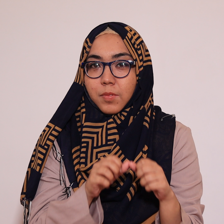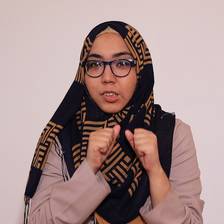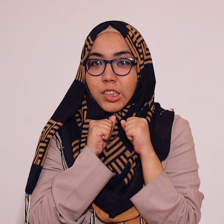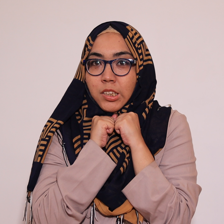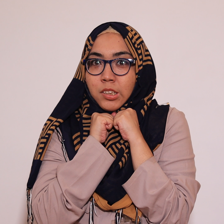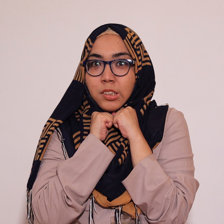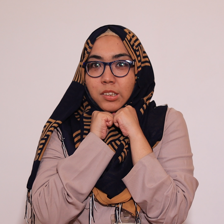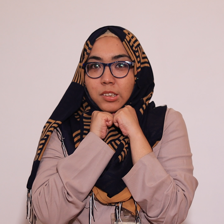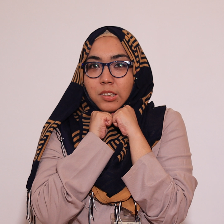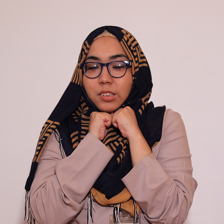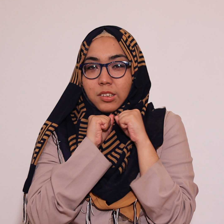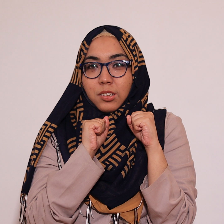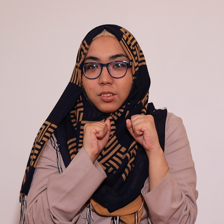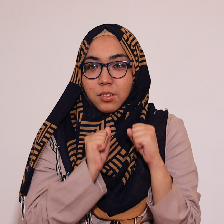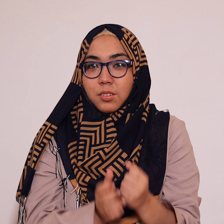scared